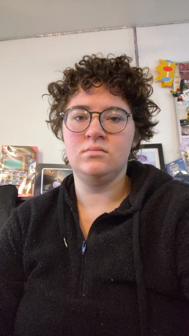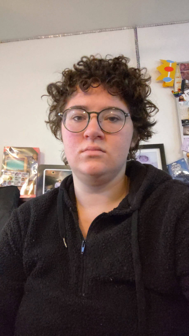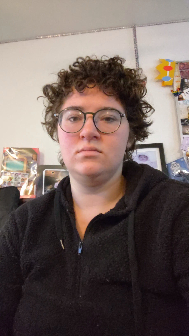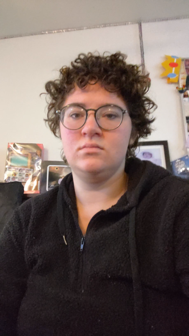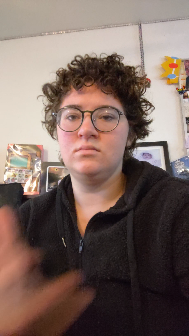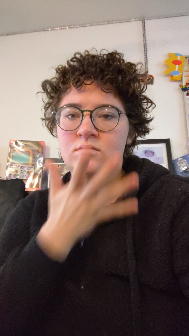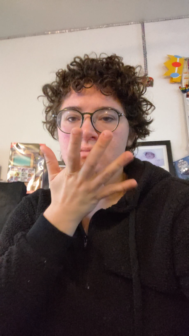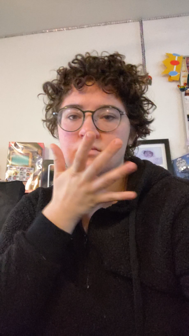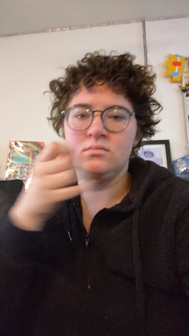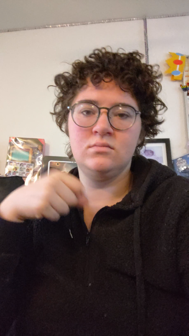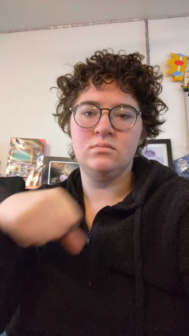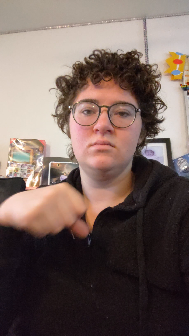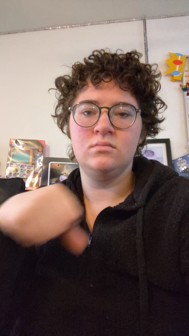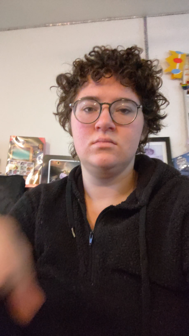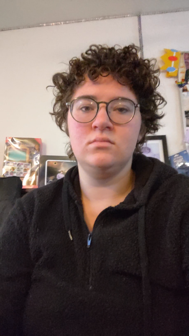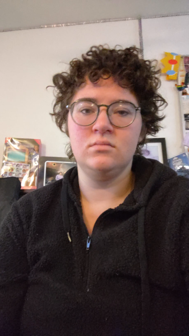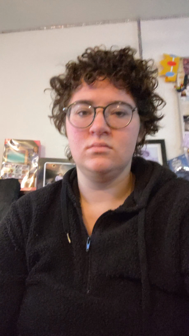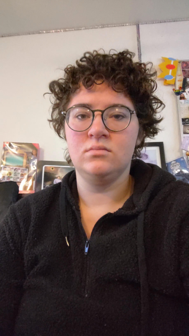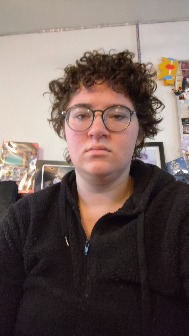lawn mower